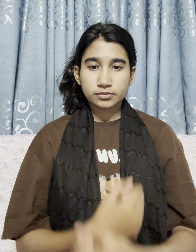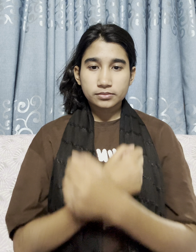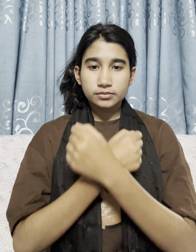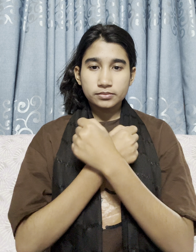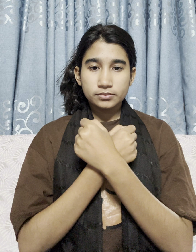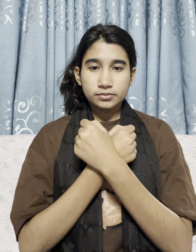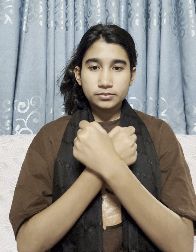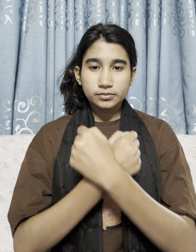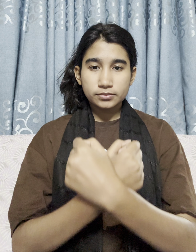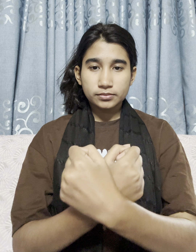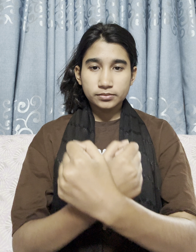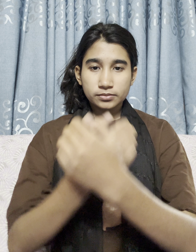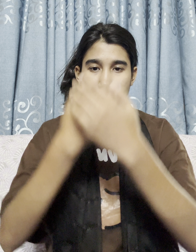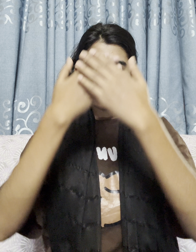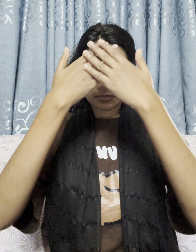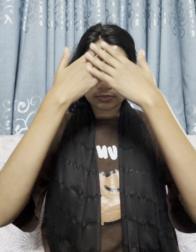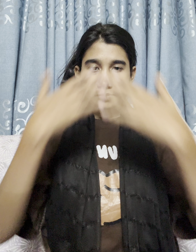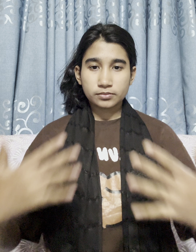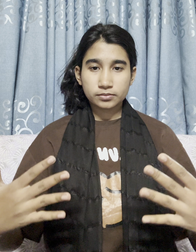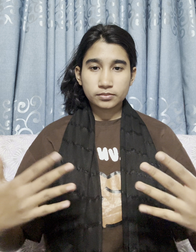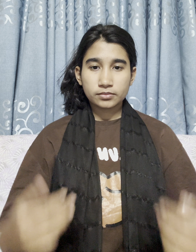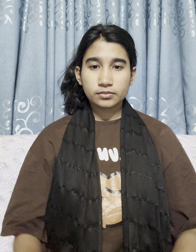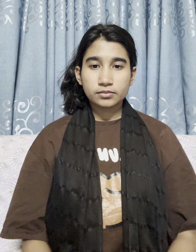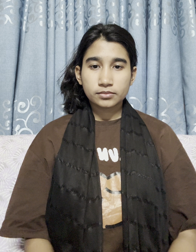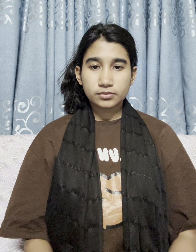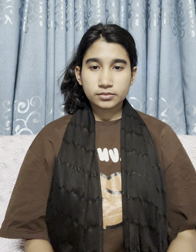জেল